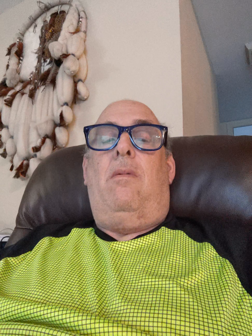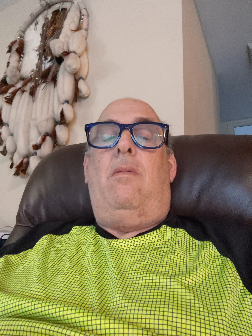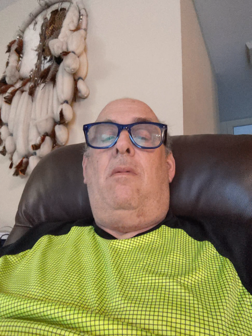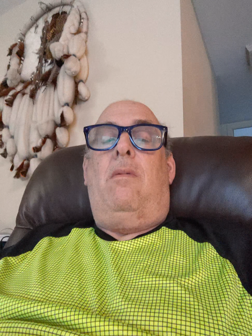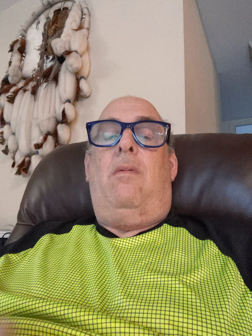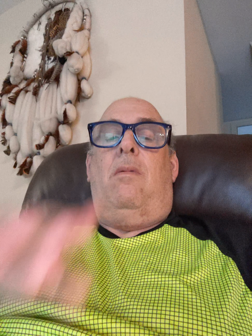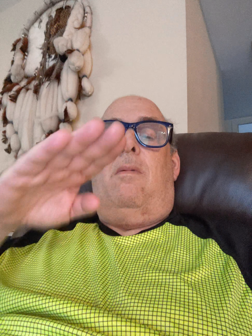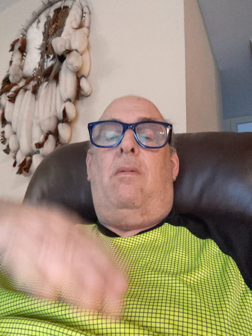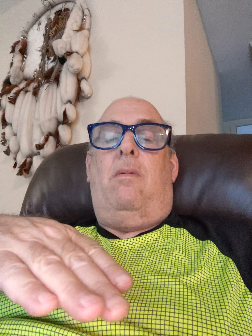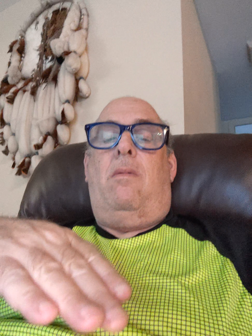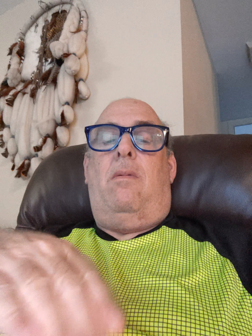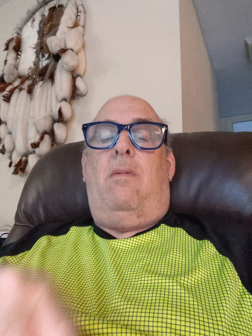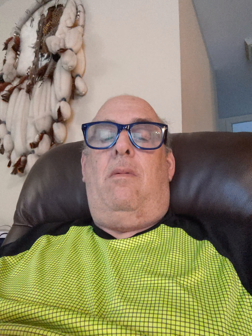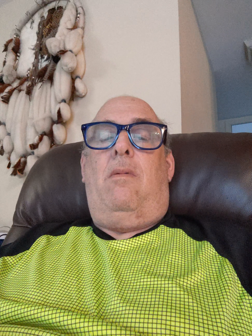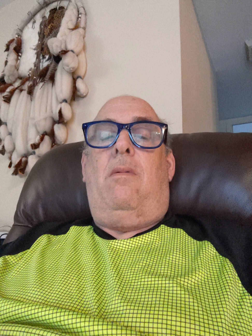on